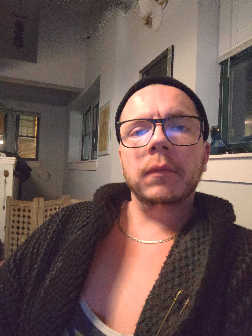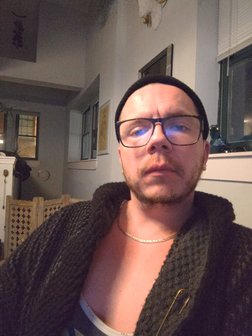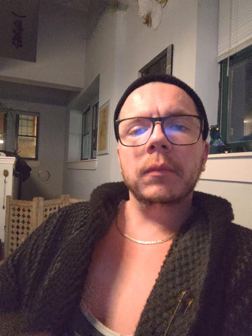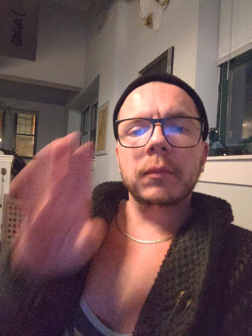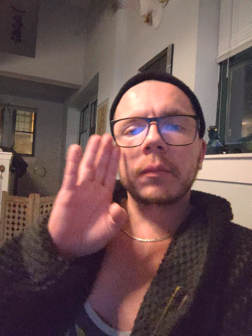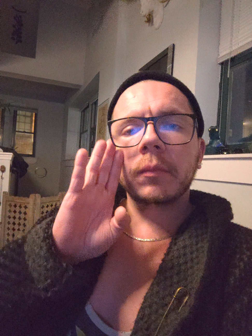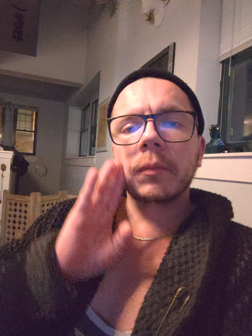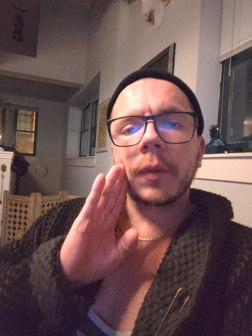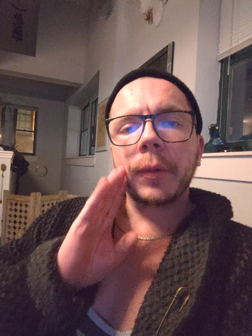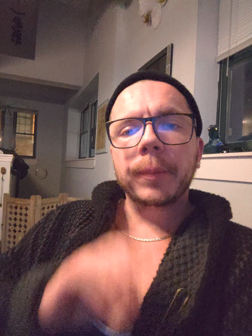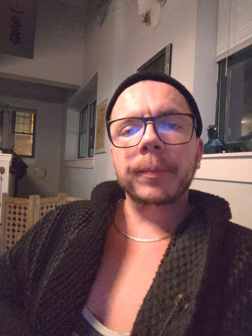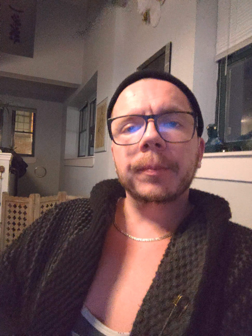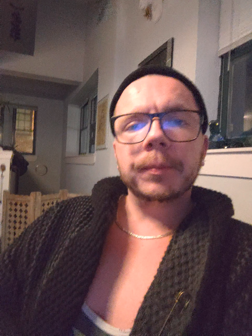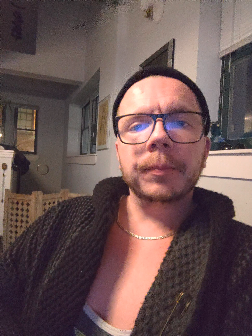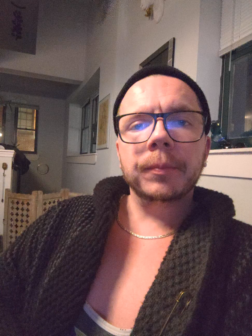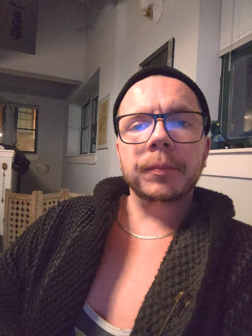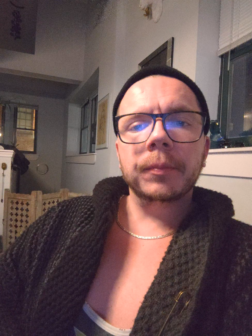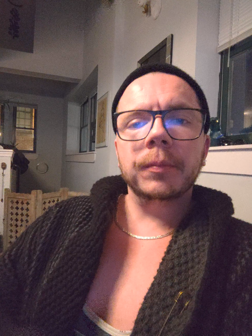brown